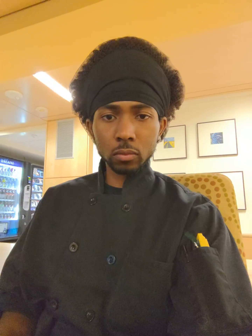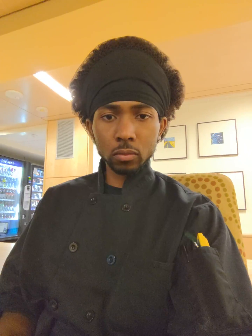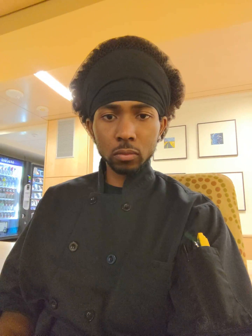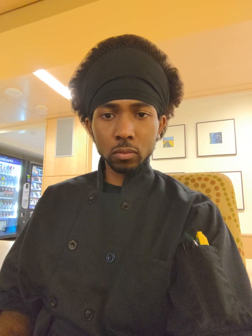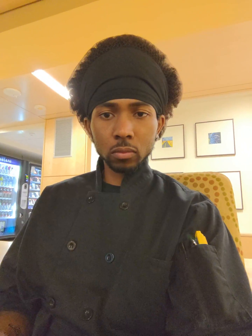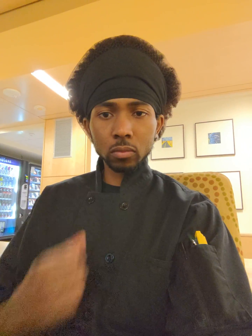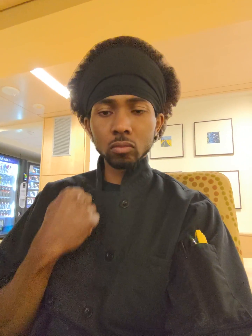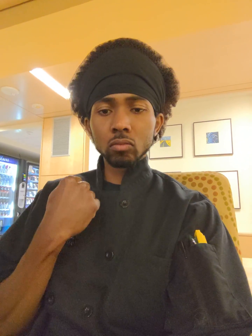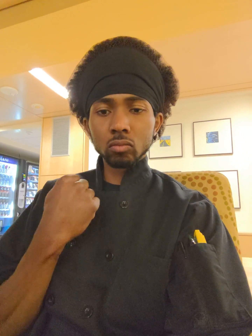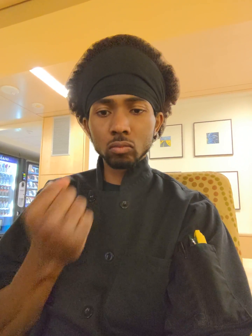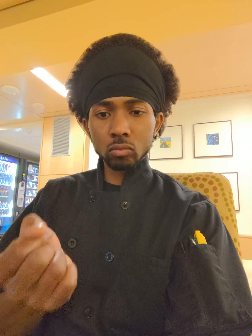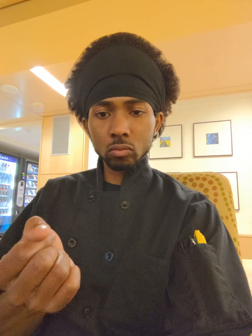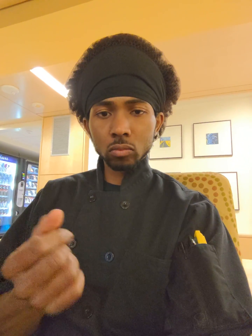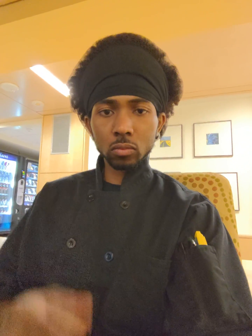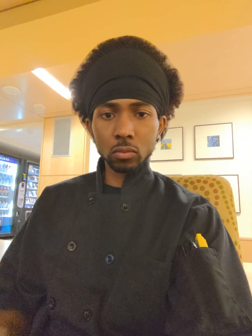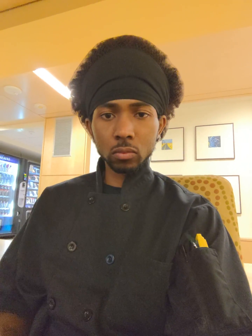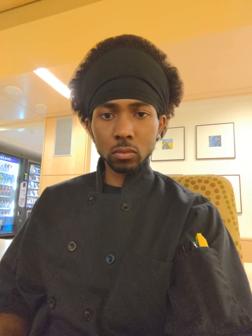drive